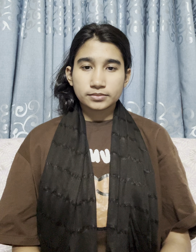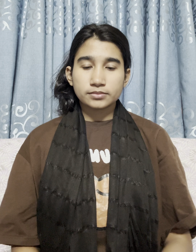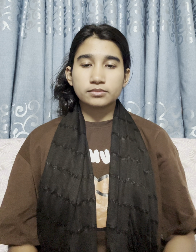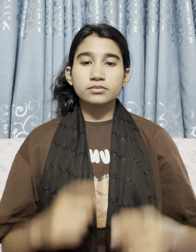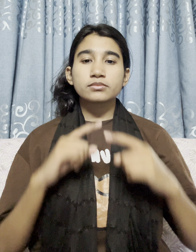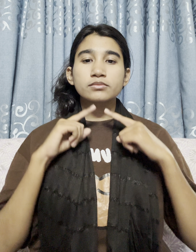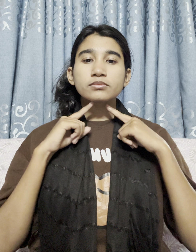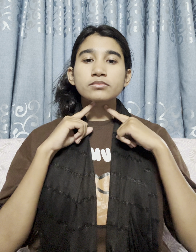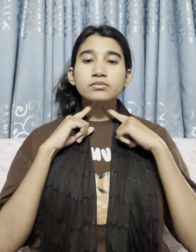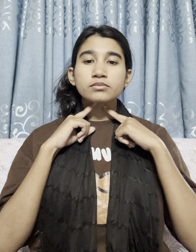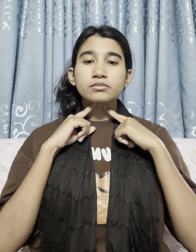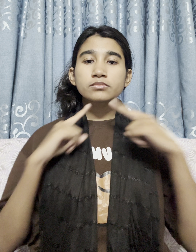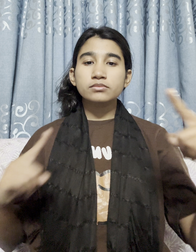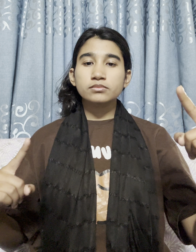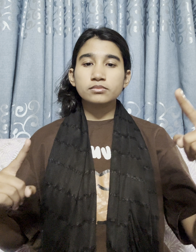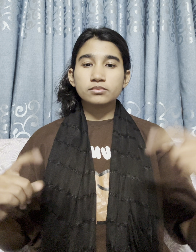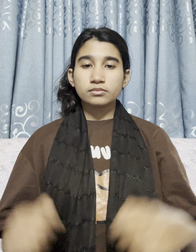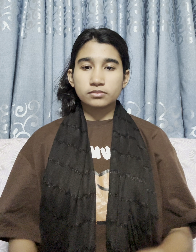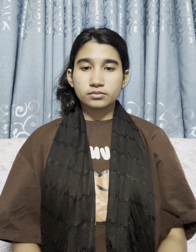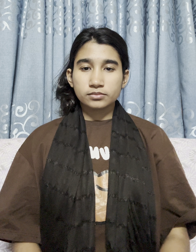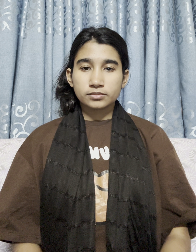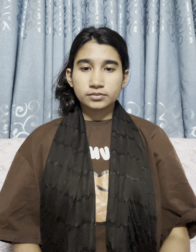চিৎকার করা